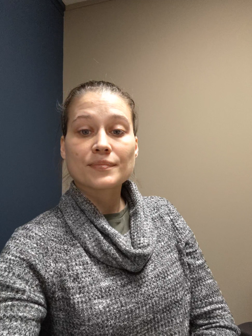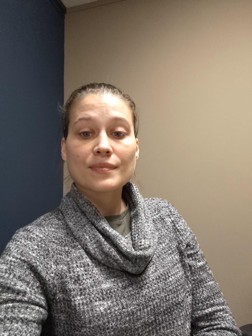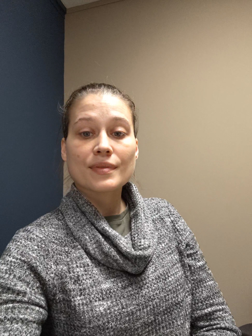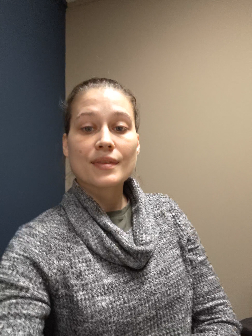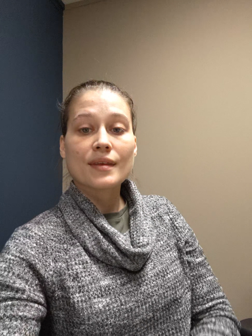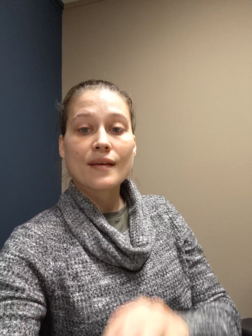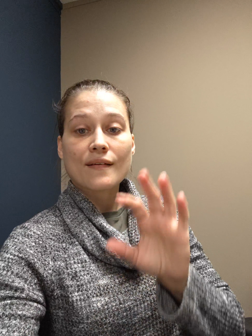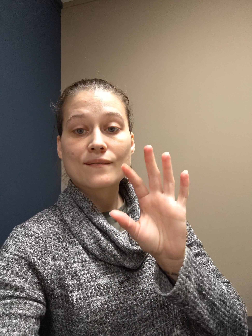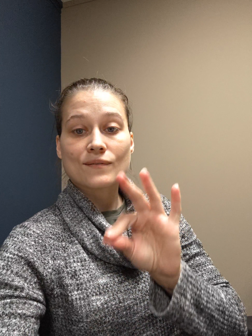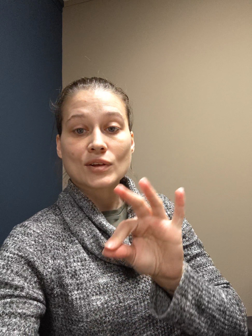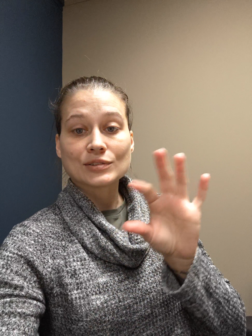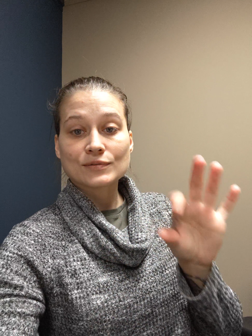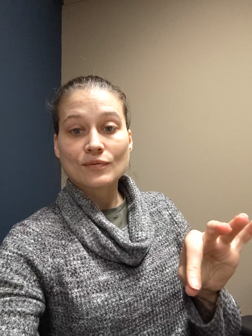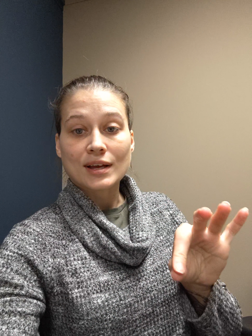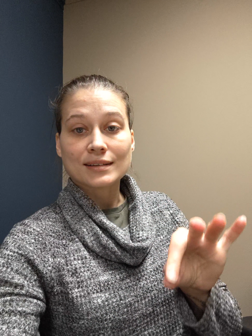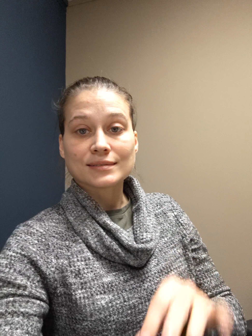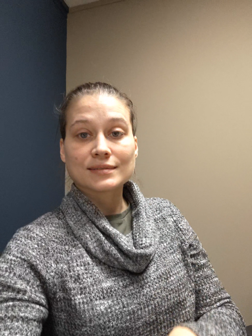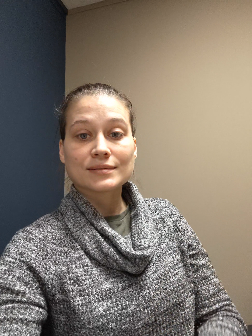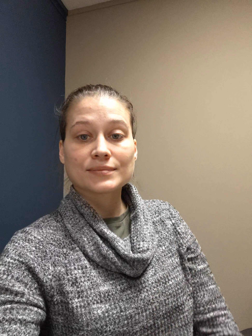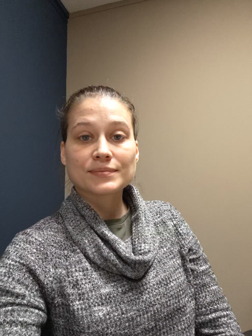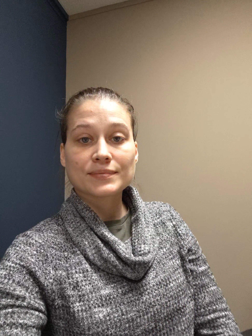french fries